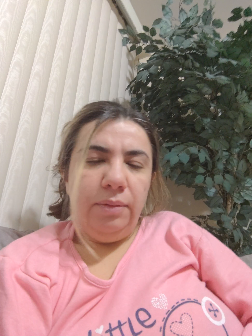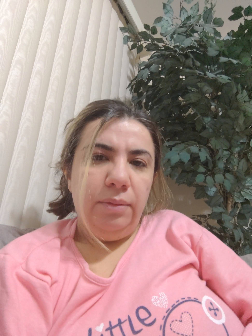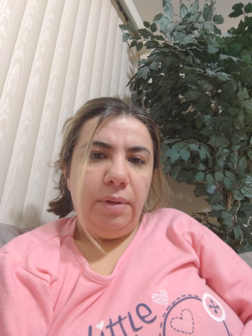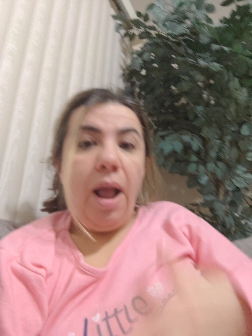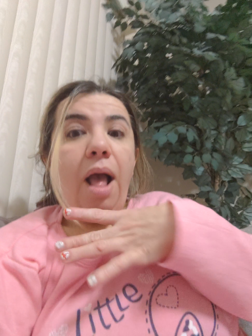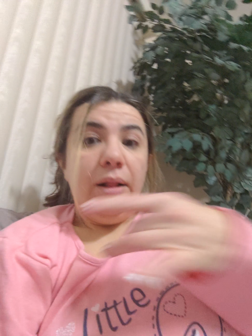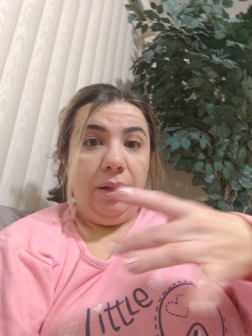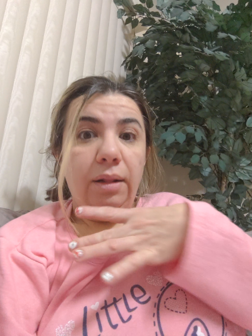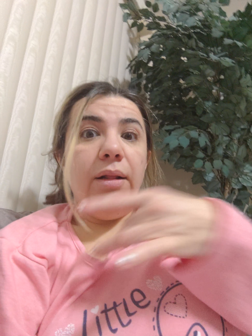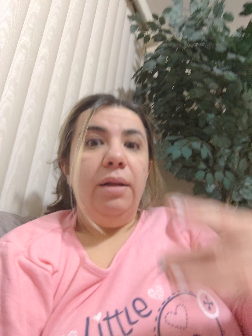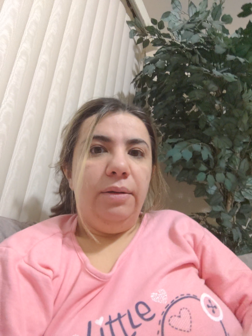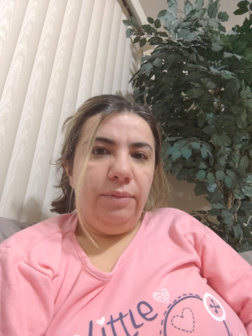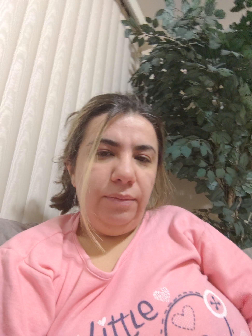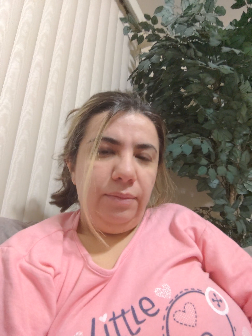like